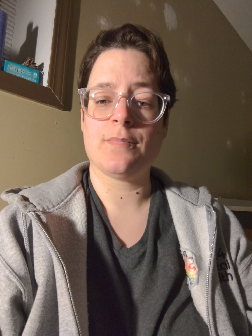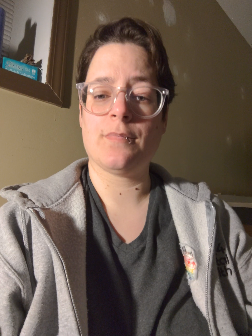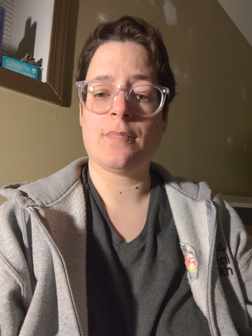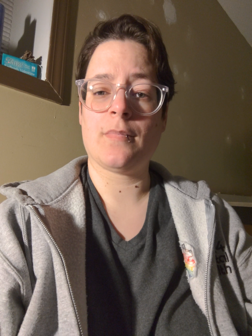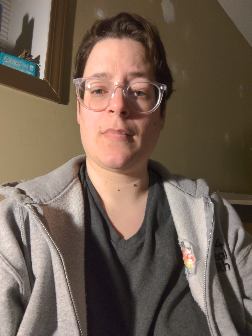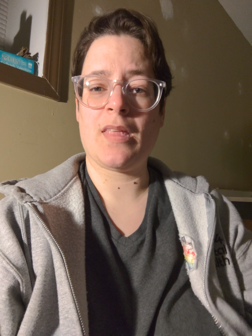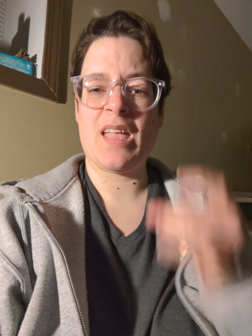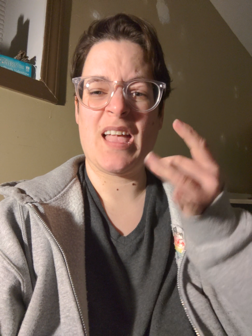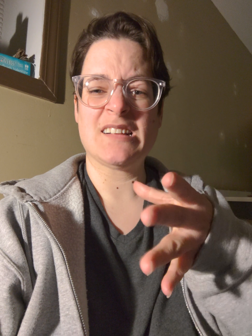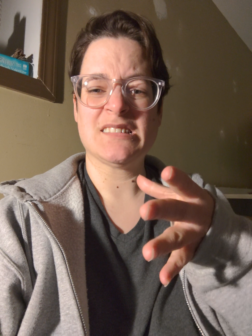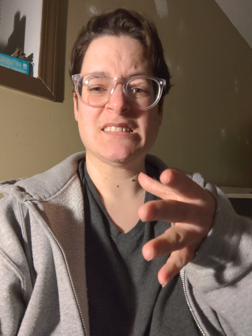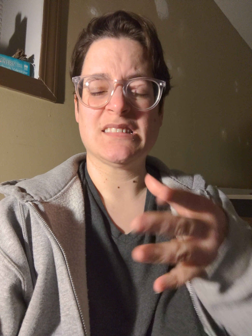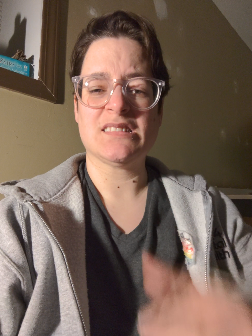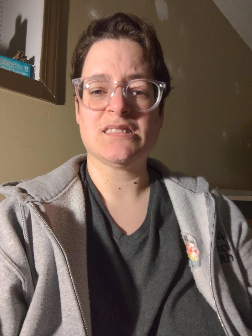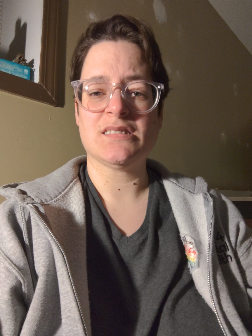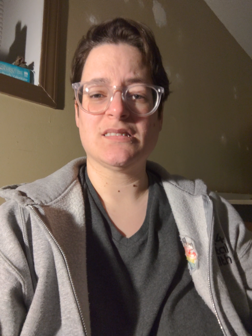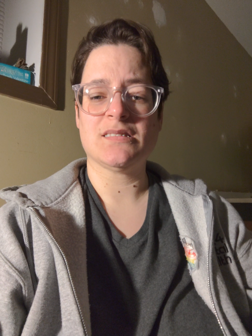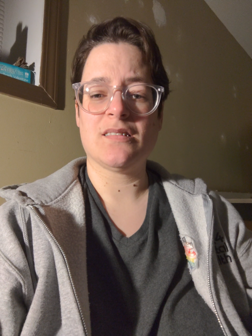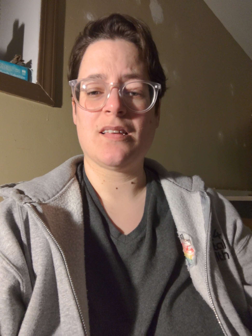hate